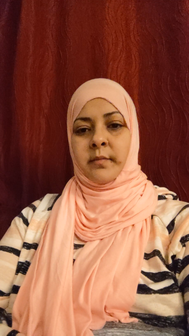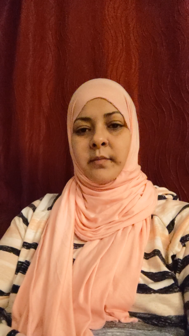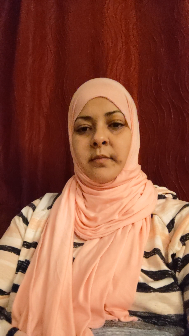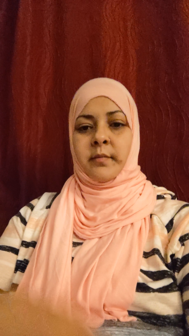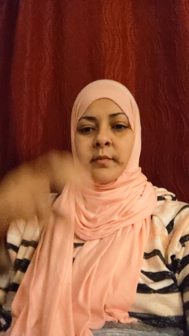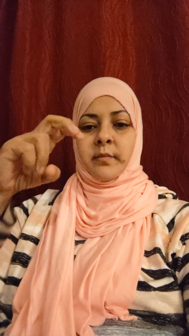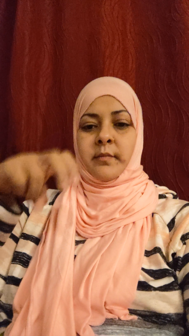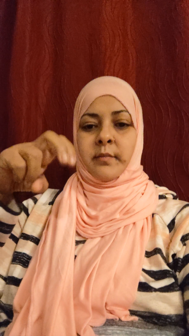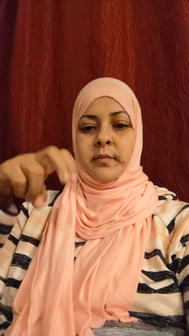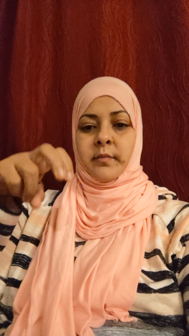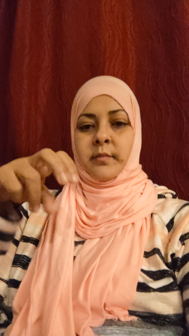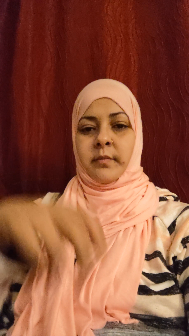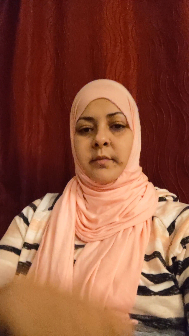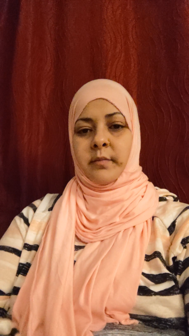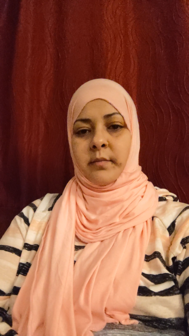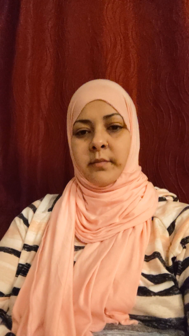potato